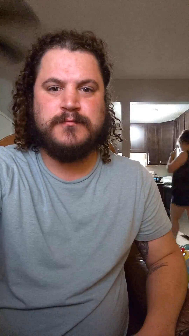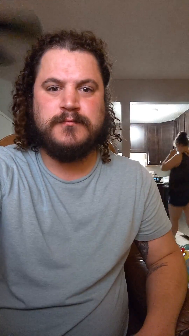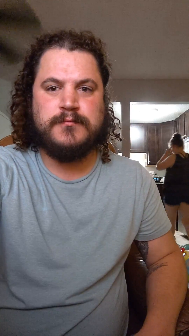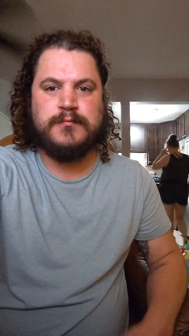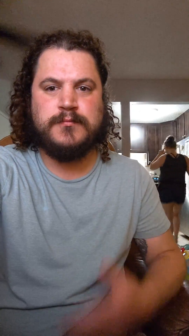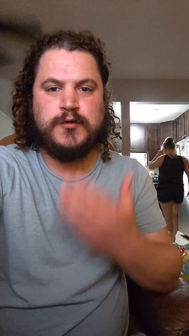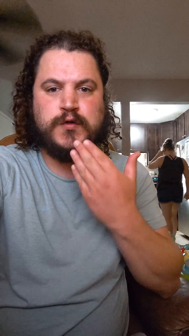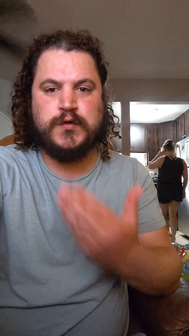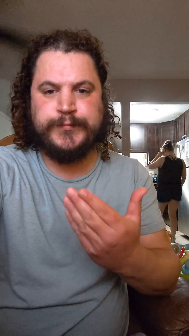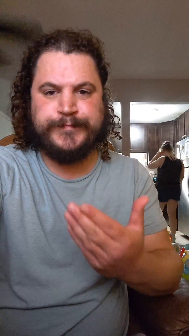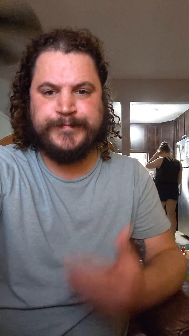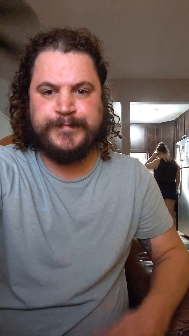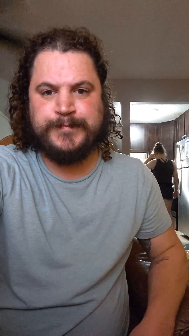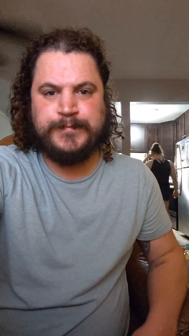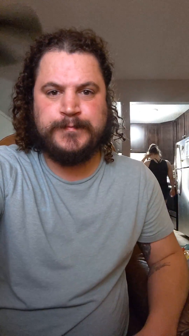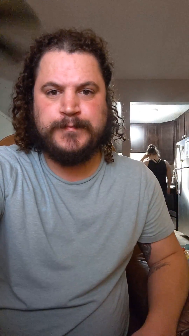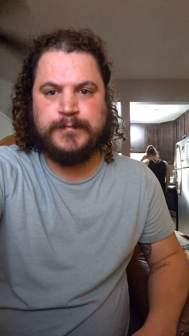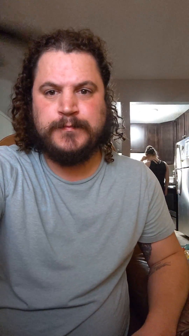good